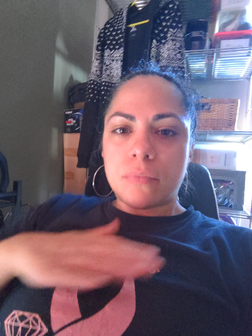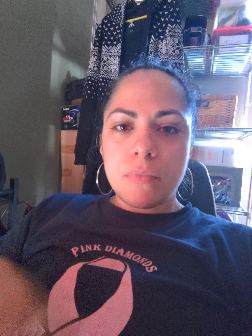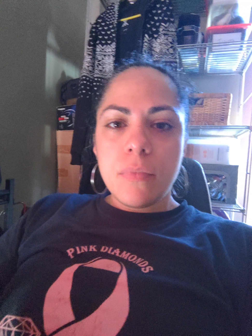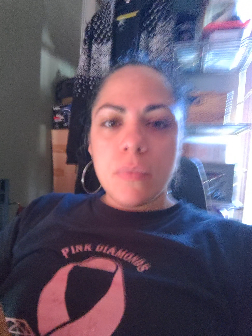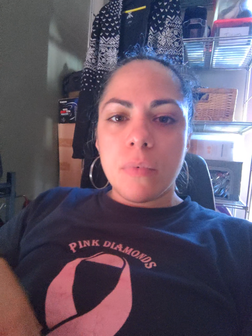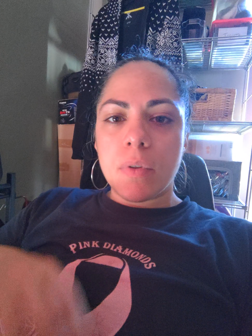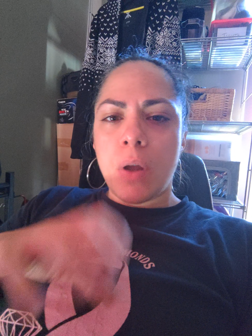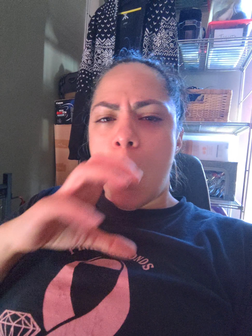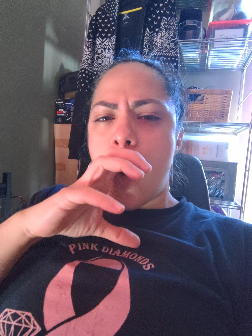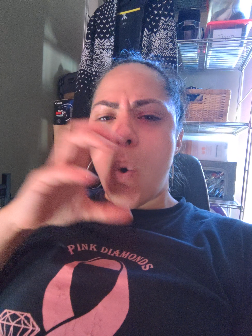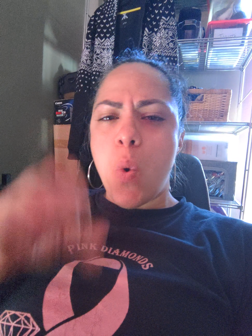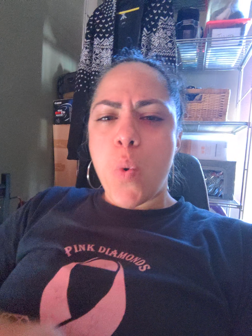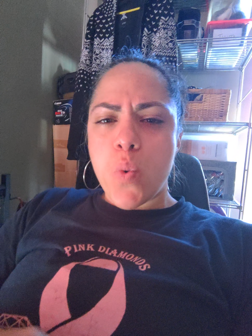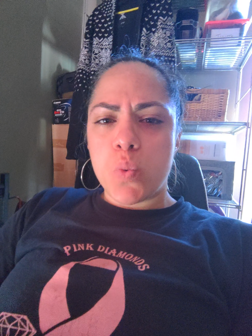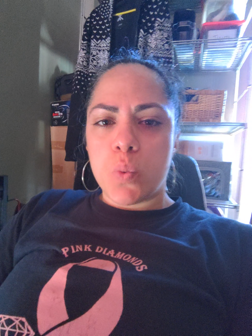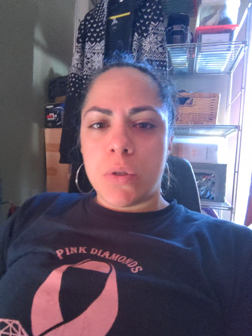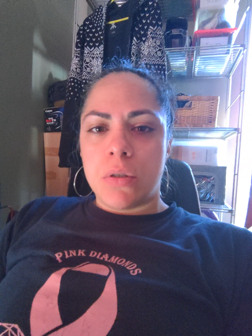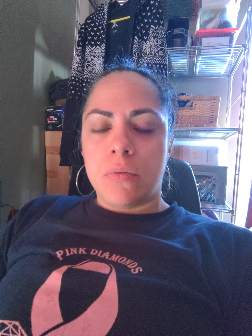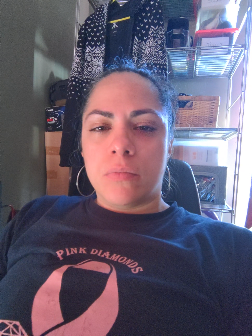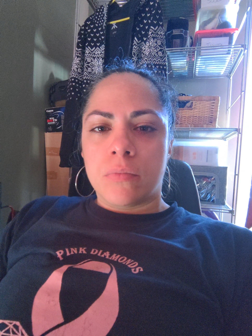old